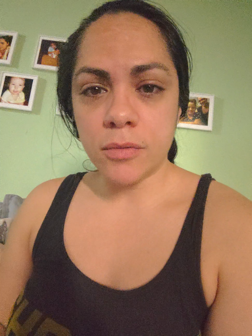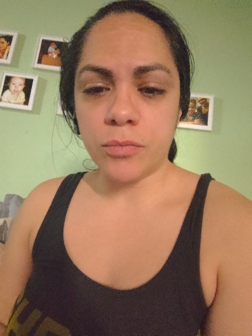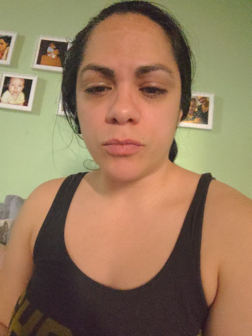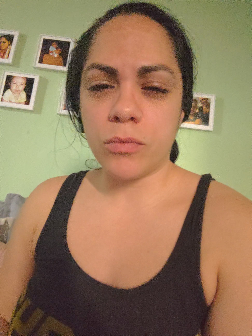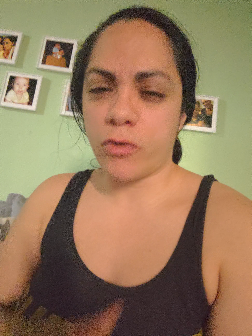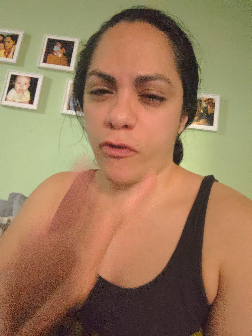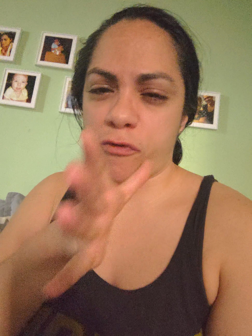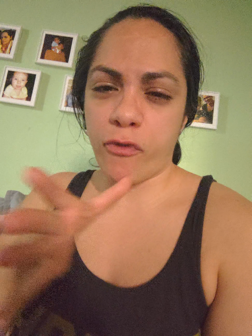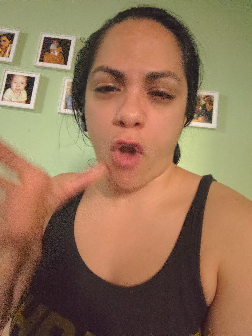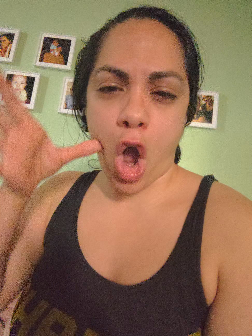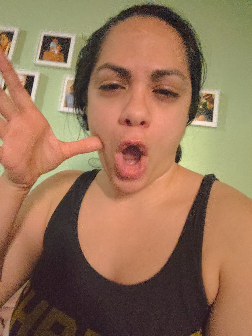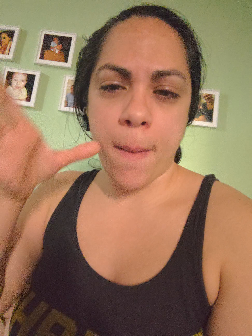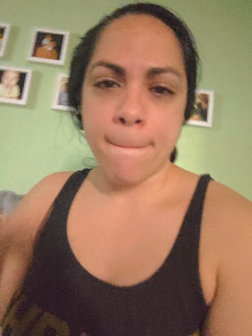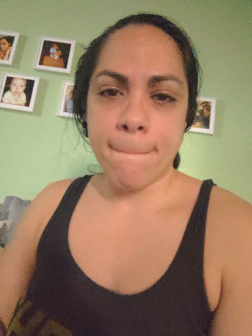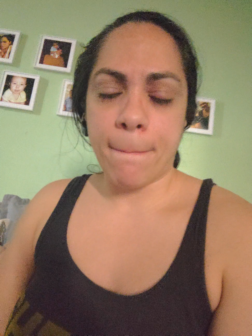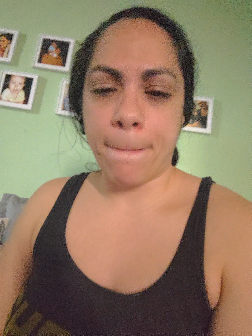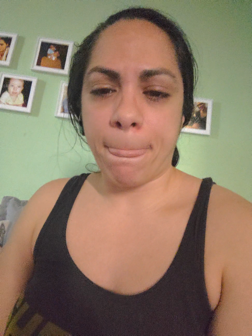farm